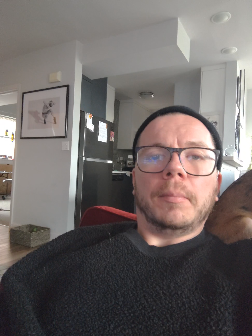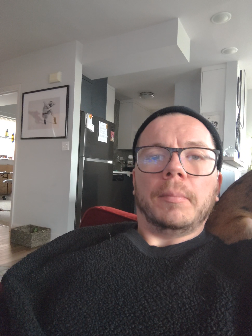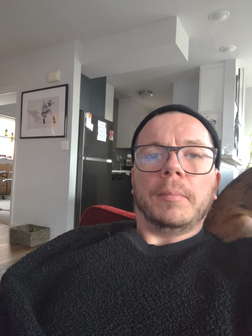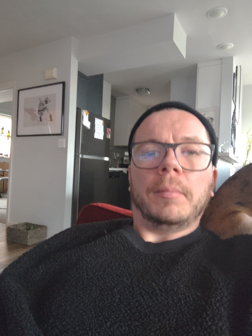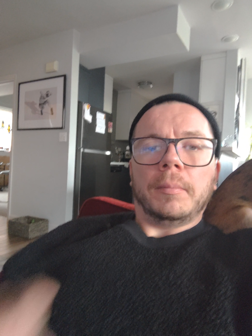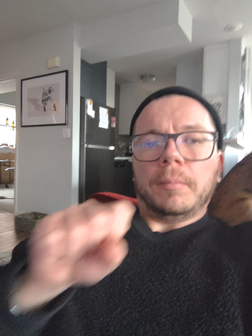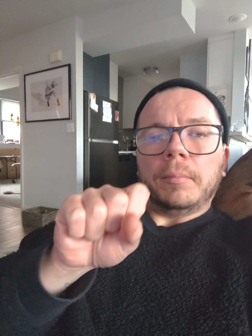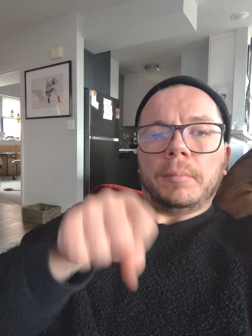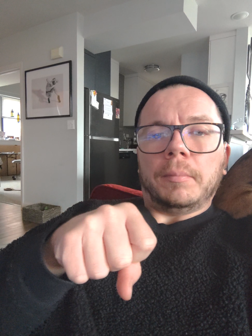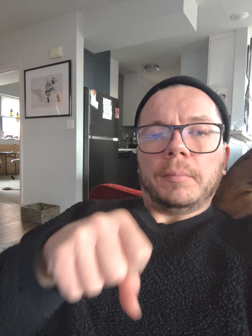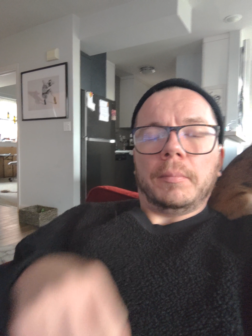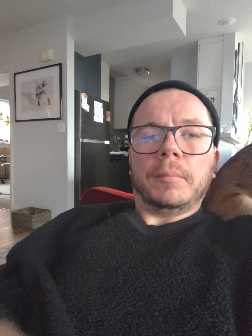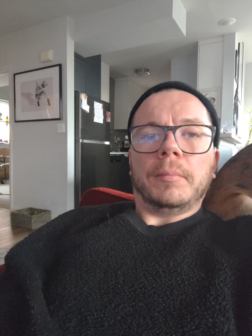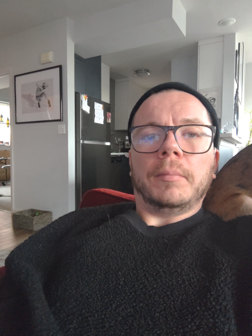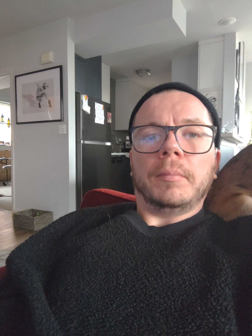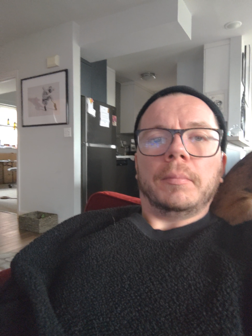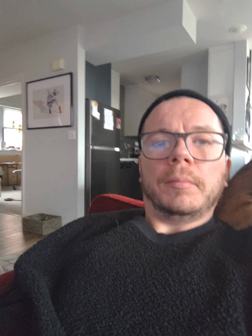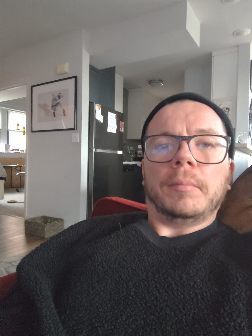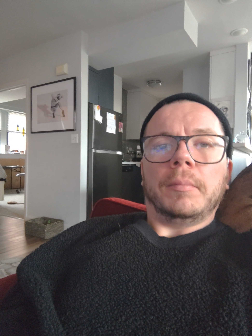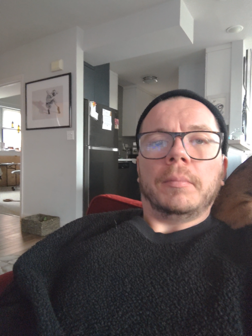can